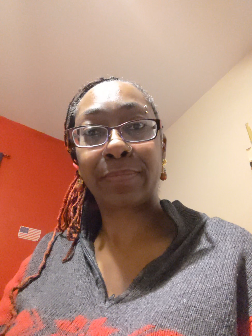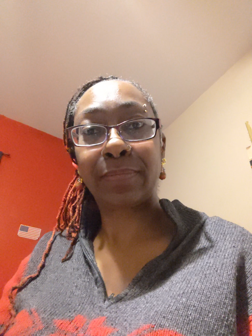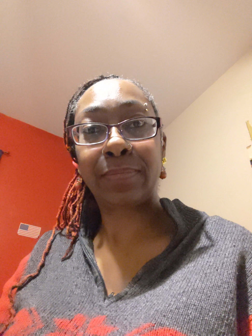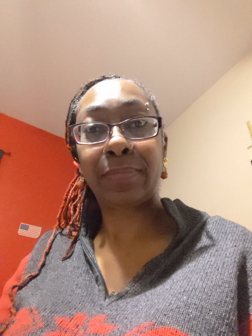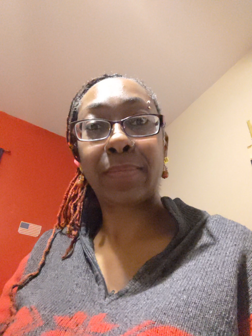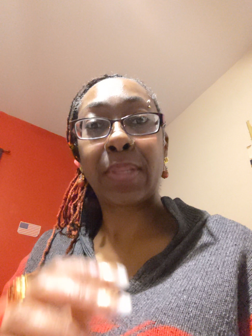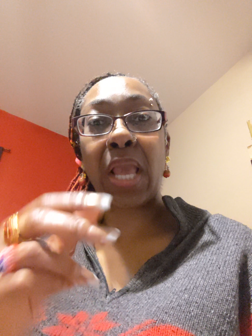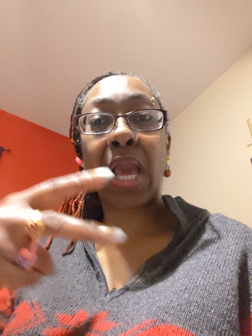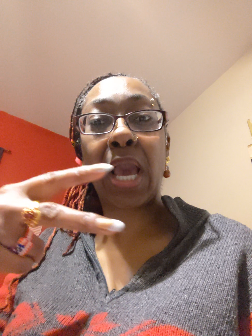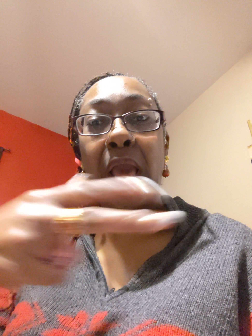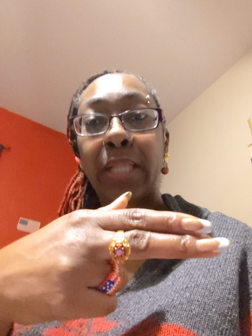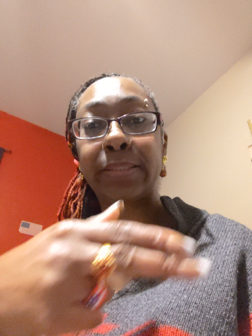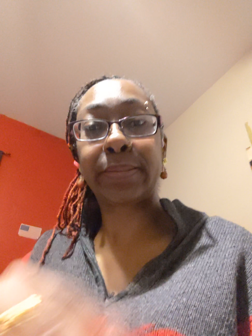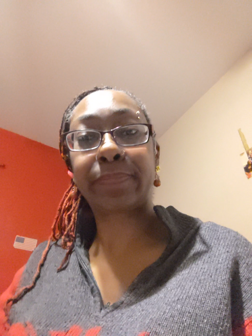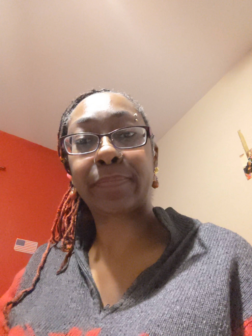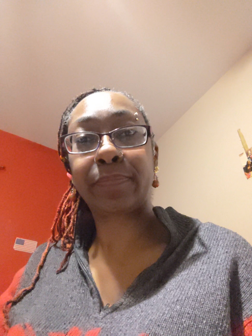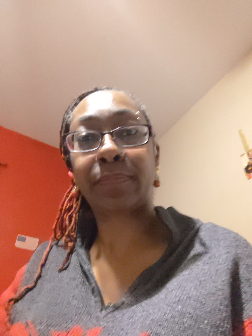cut